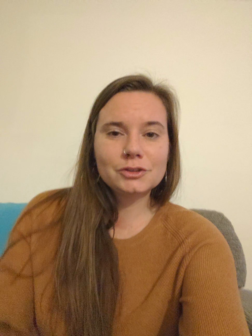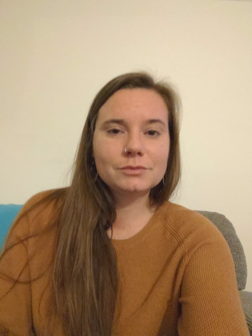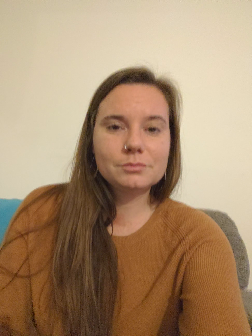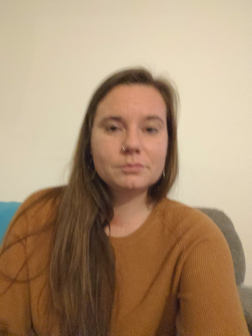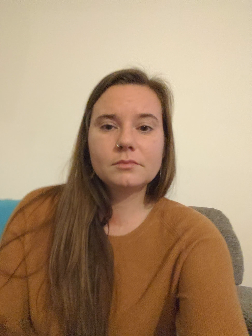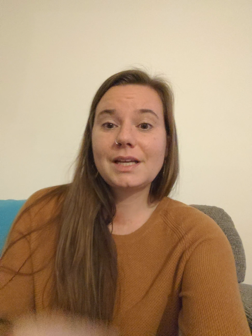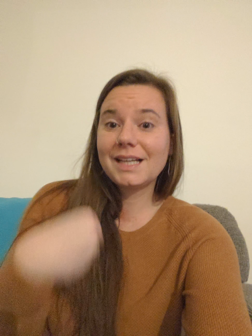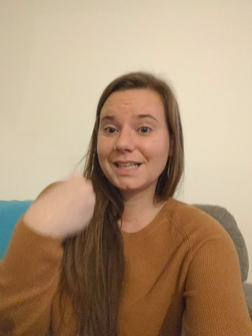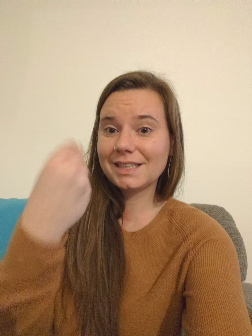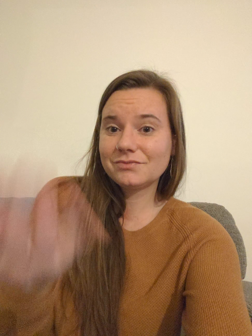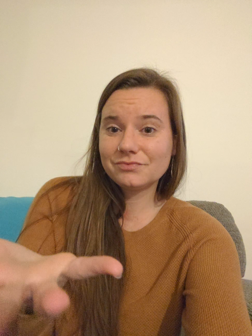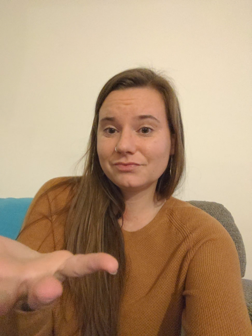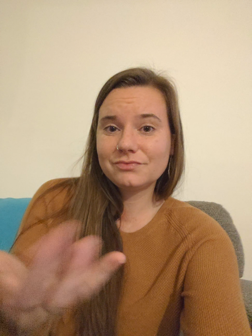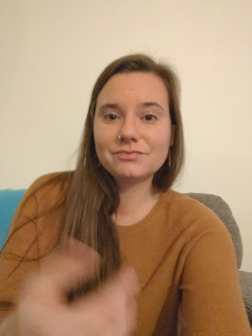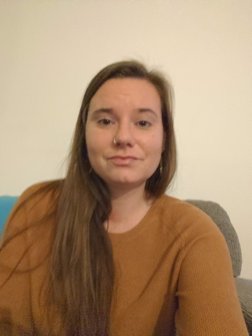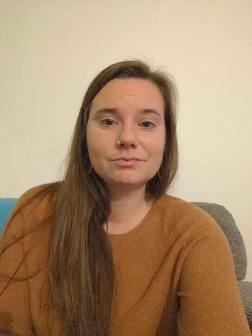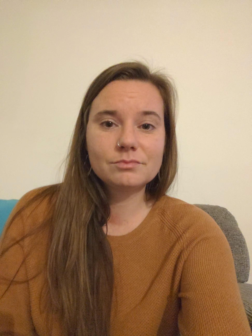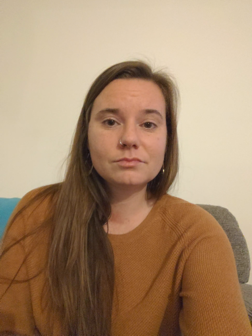give